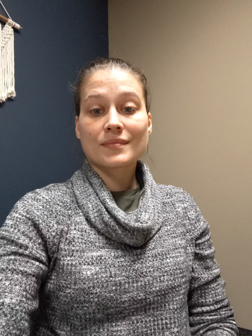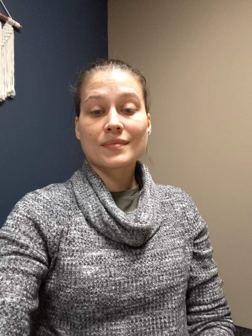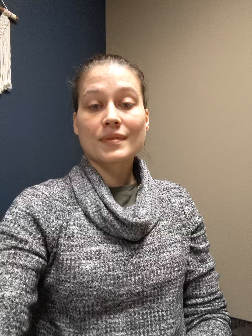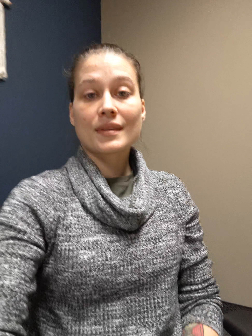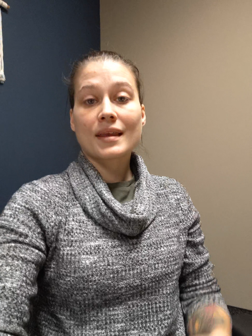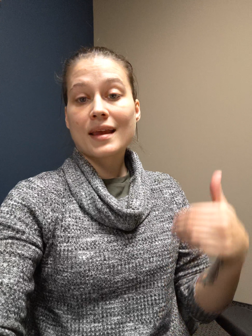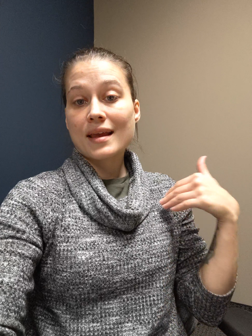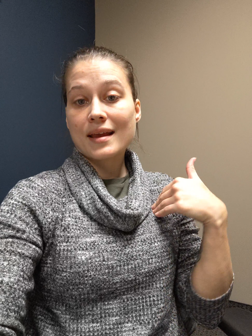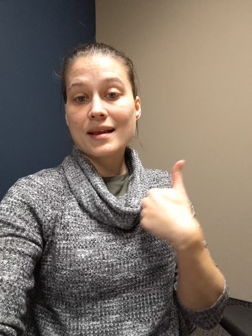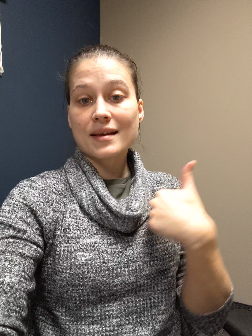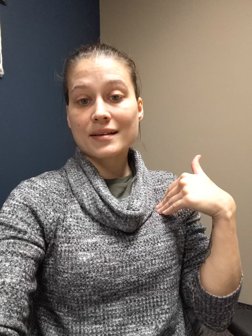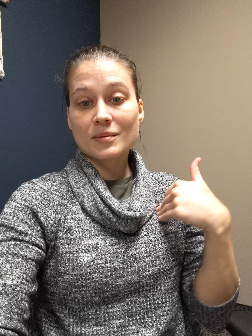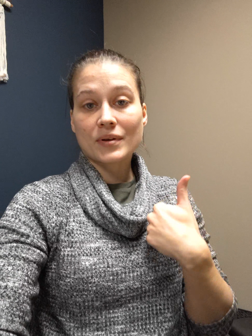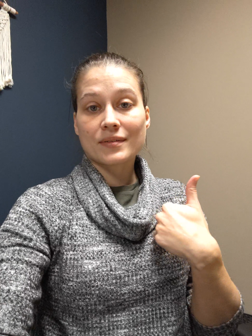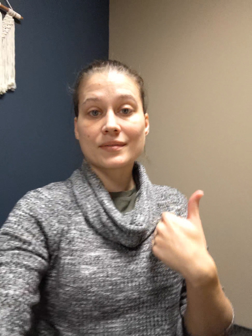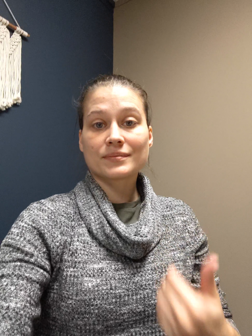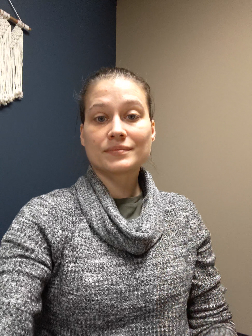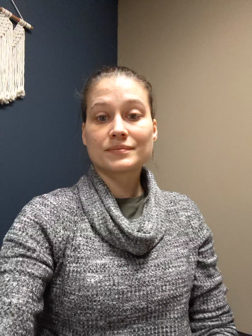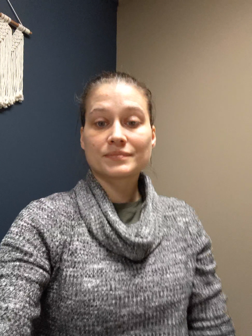animal